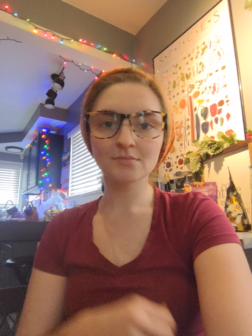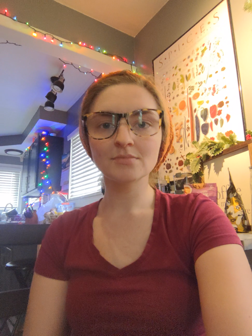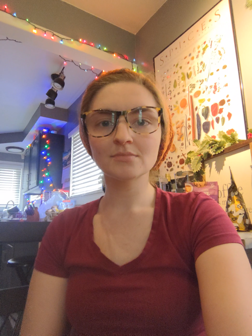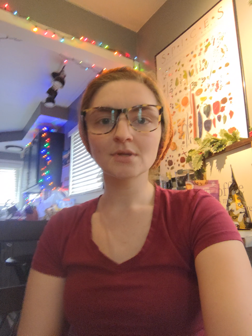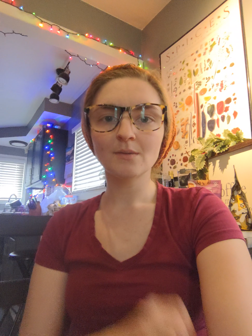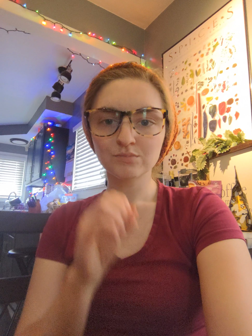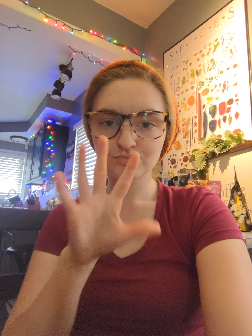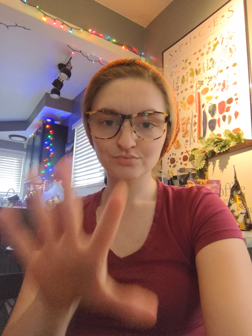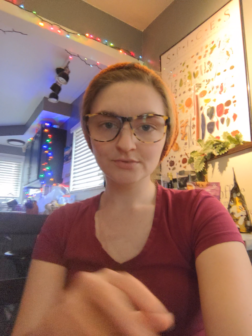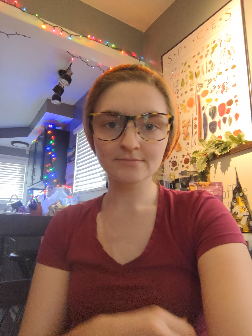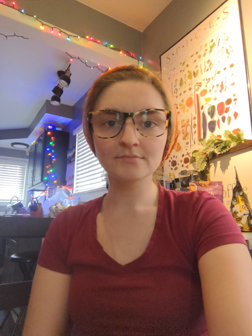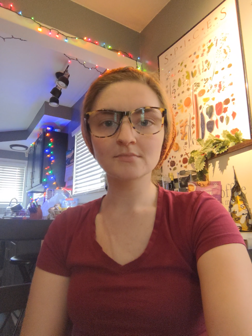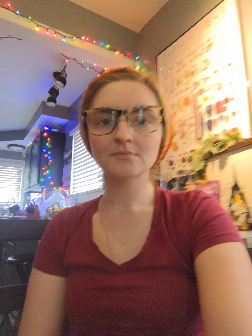blow